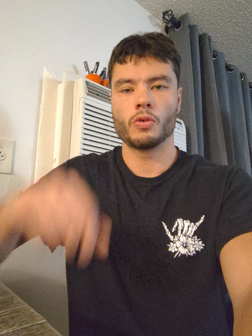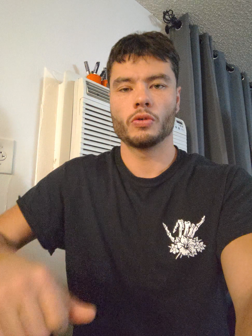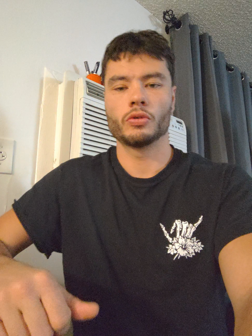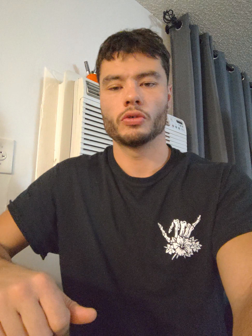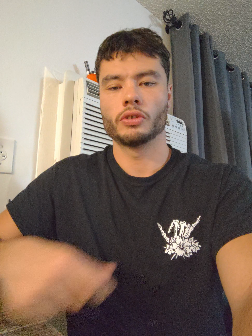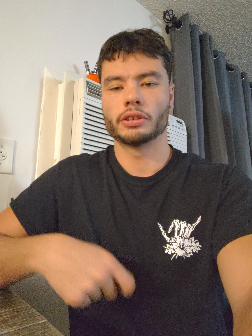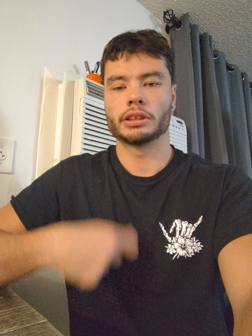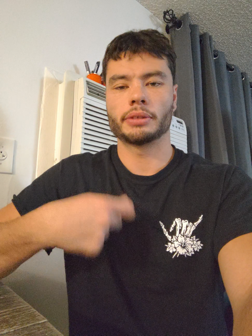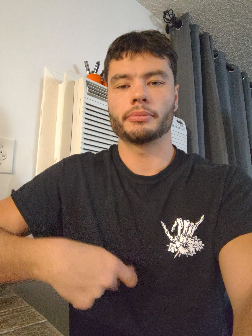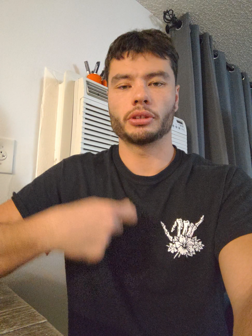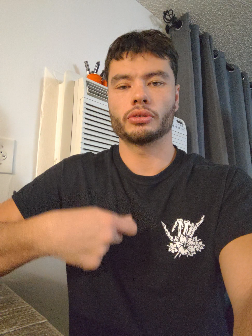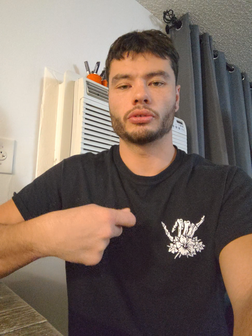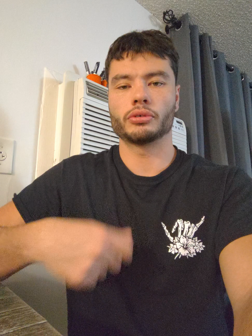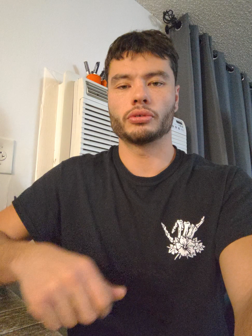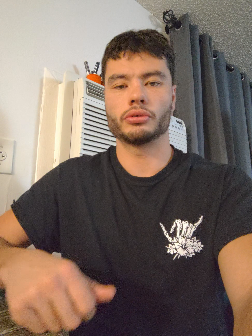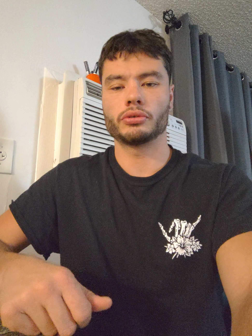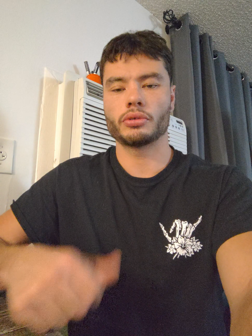zipper